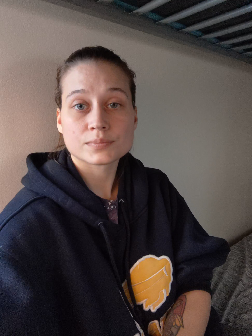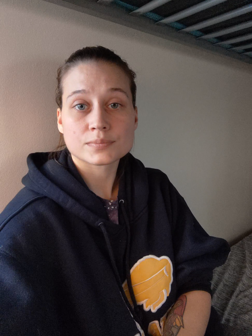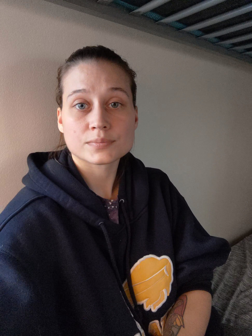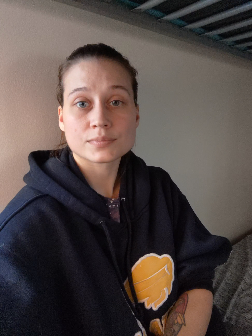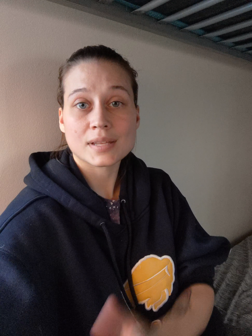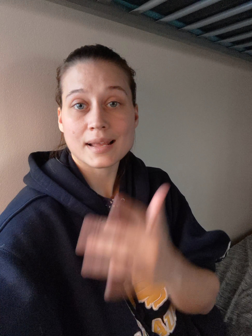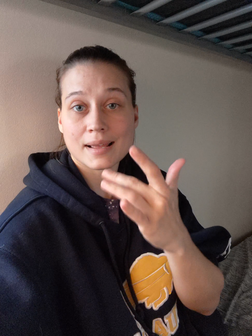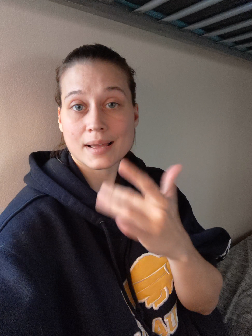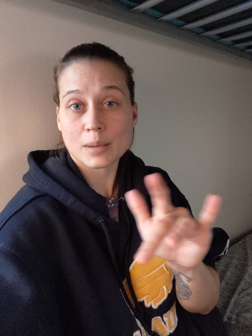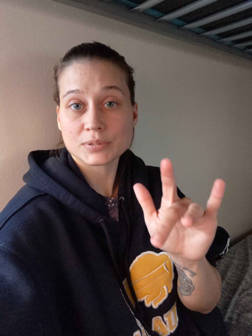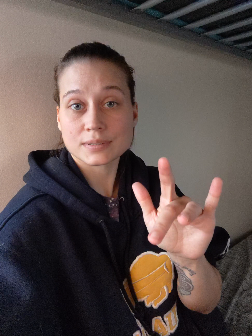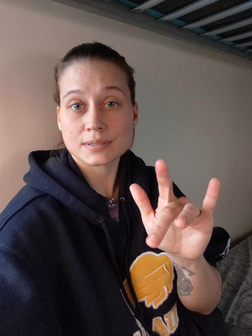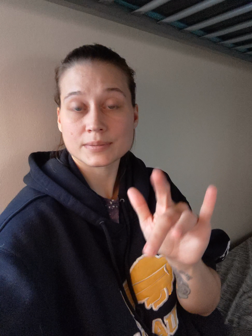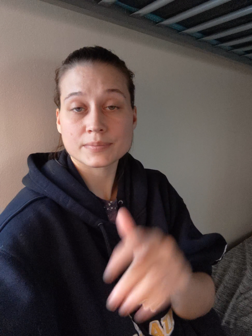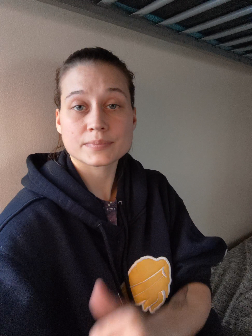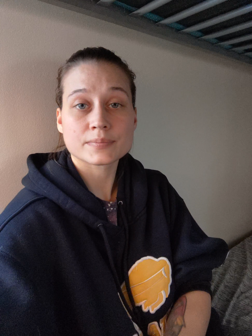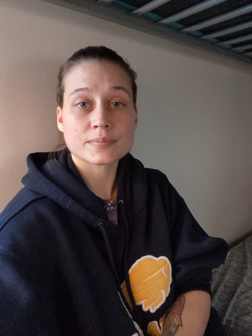empty